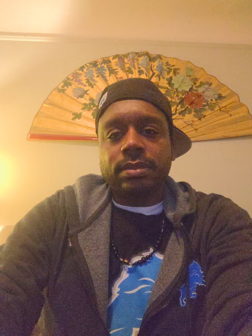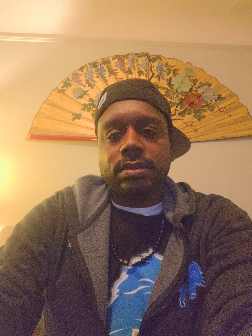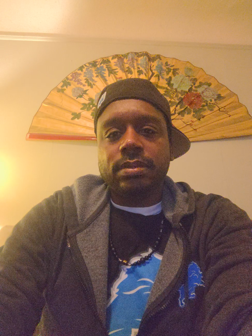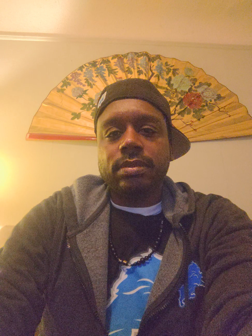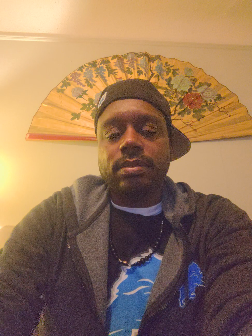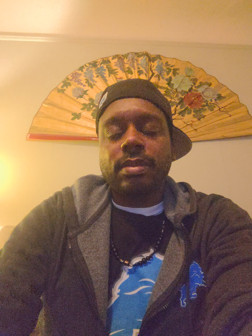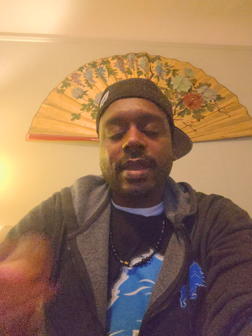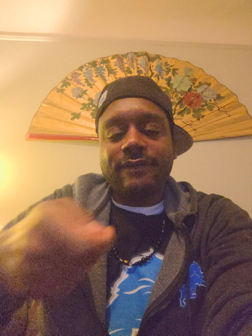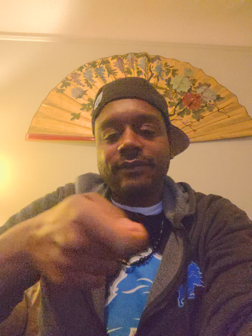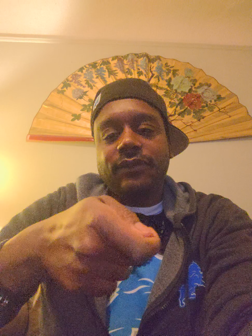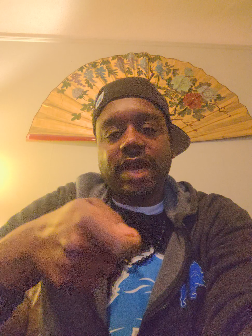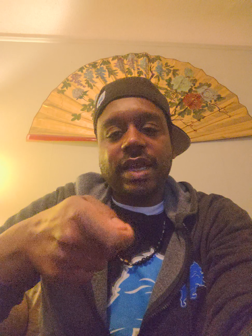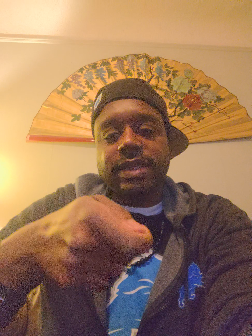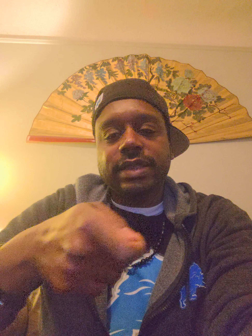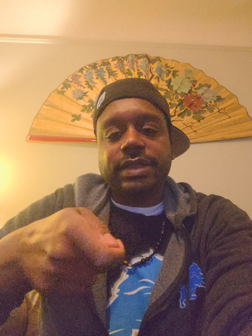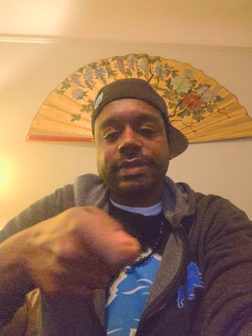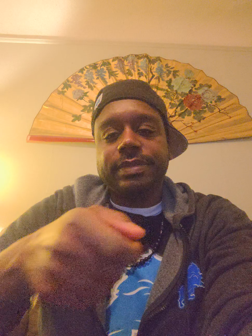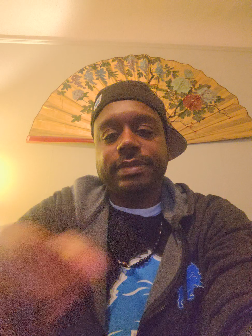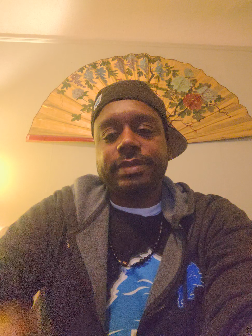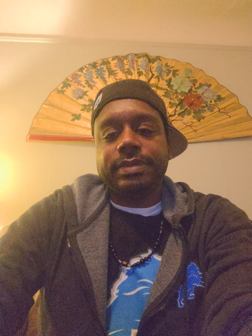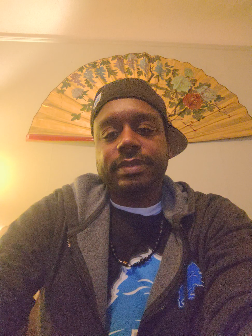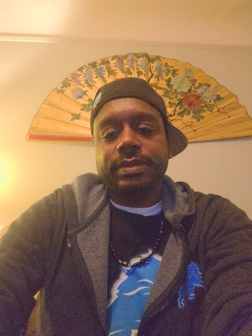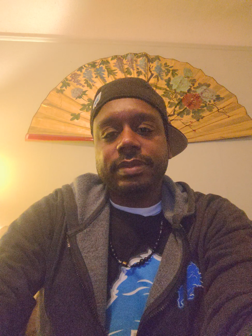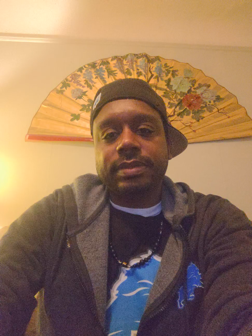vacuum